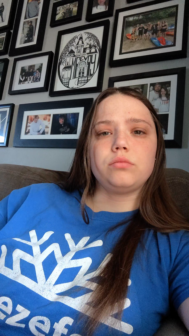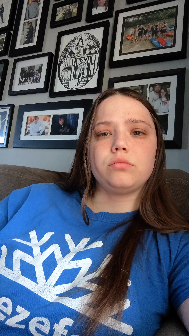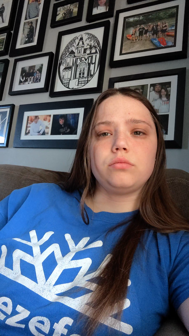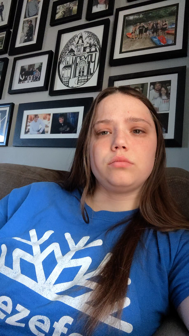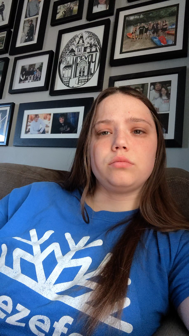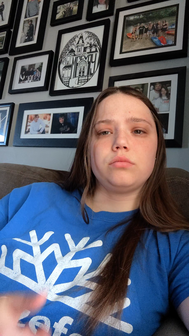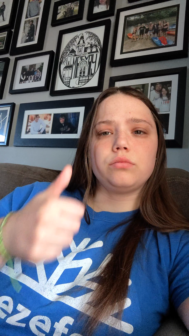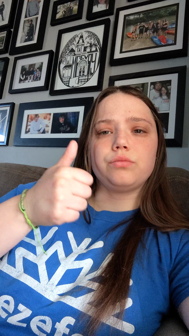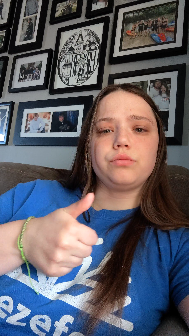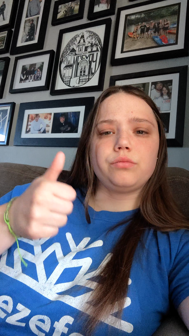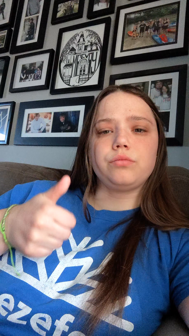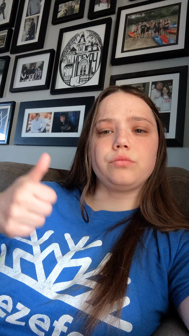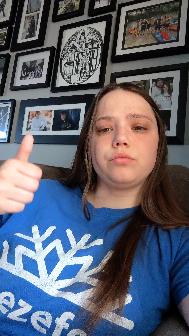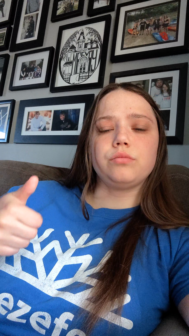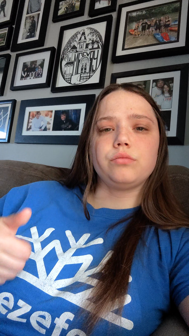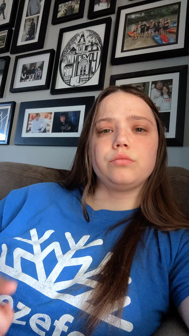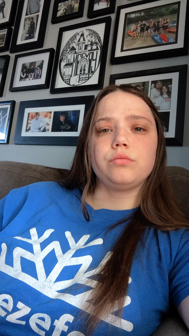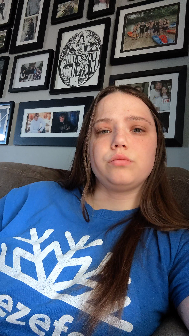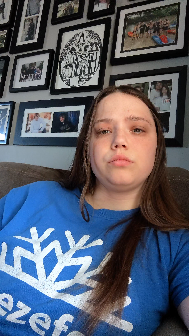each